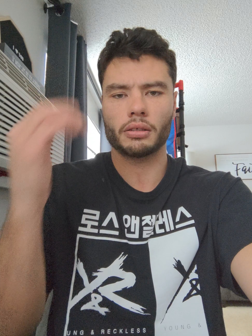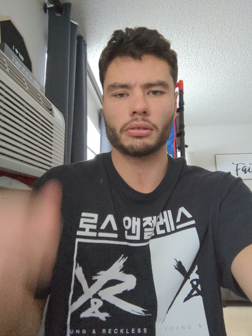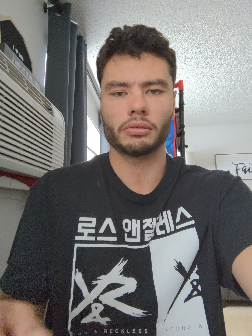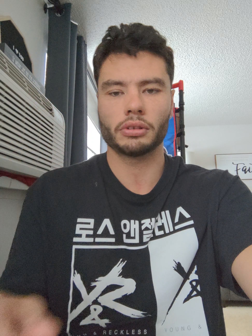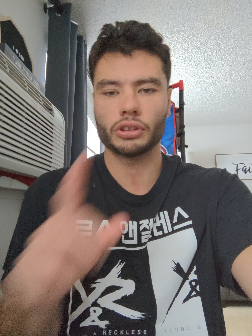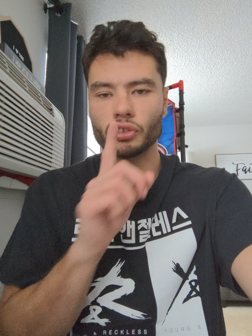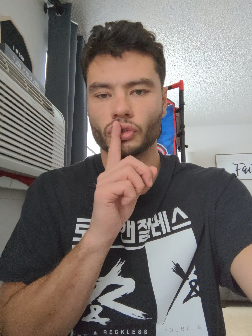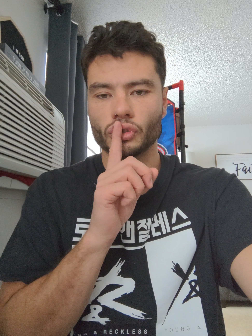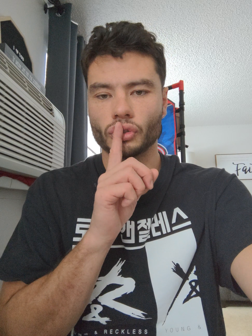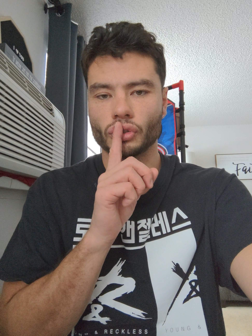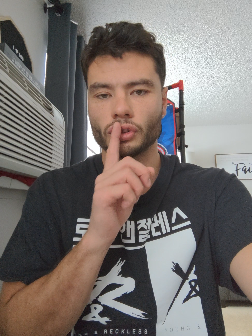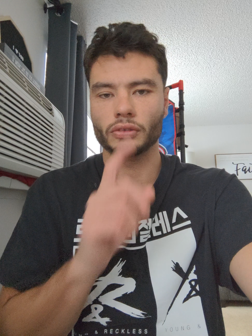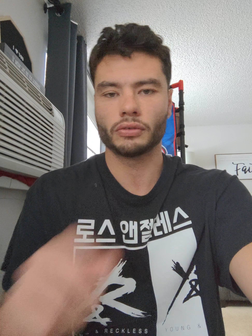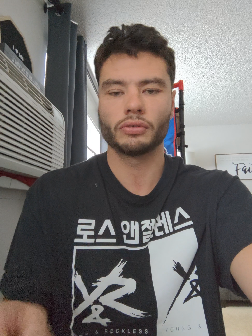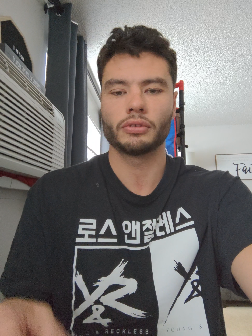shhh